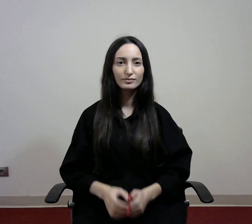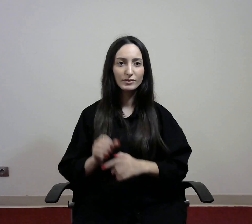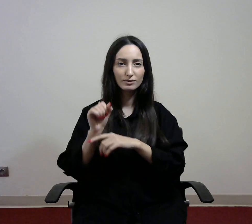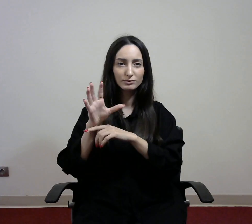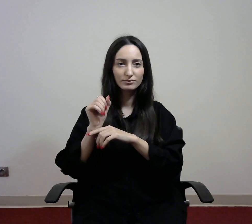çəkmək